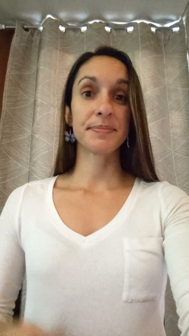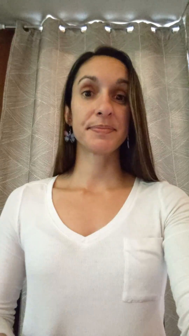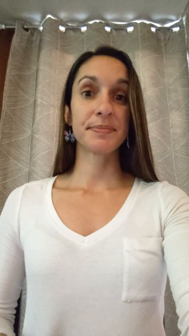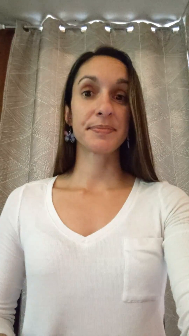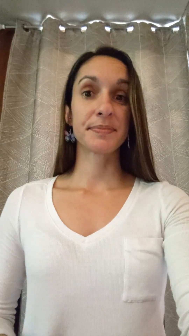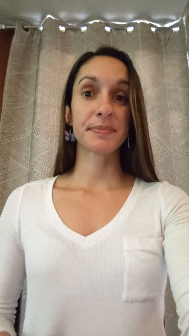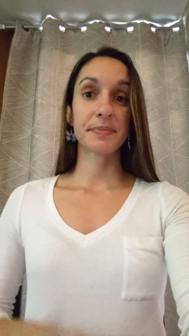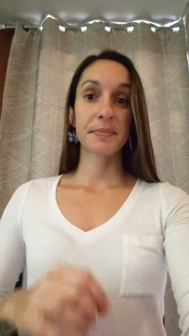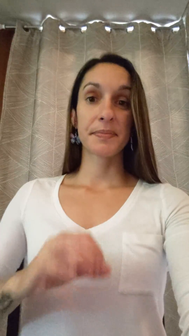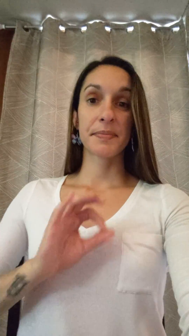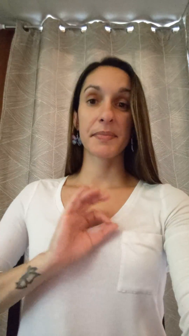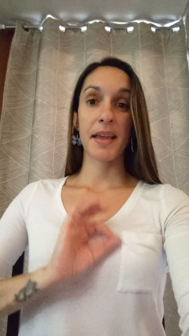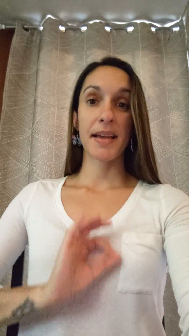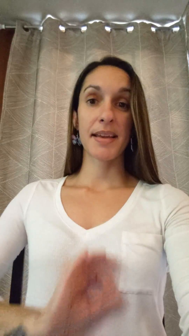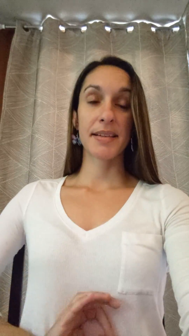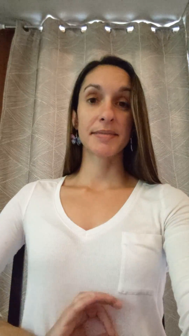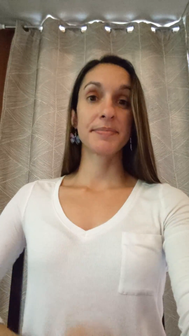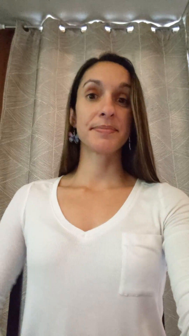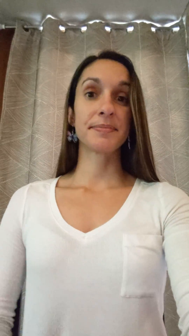button